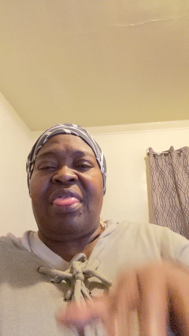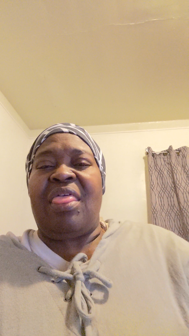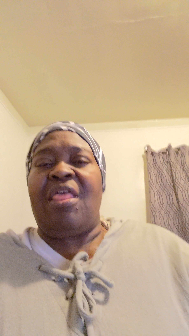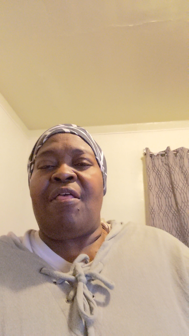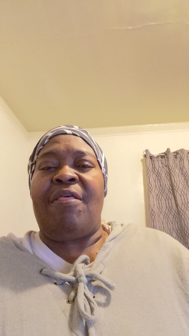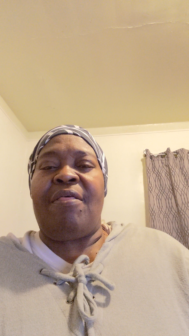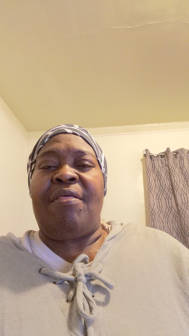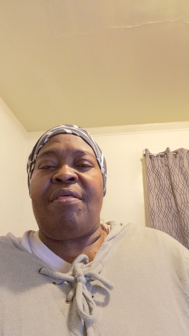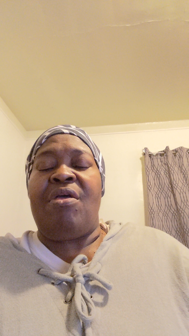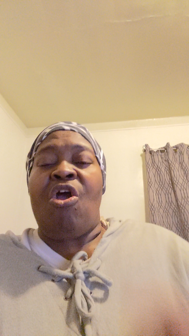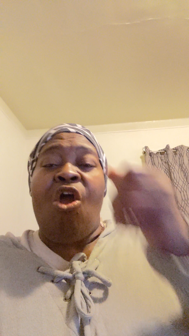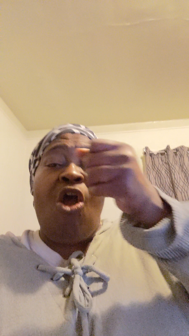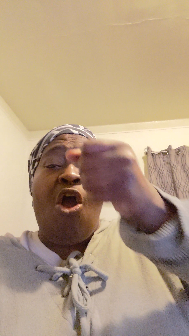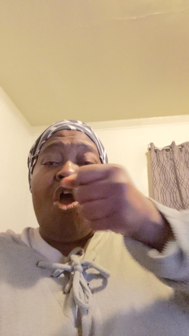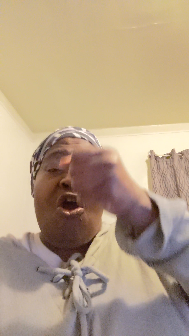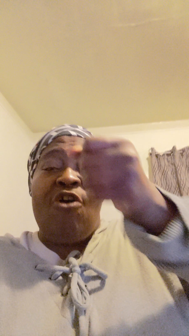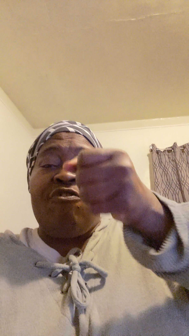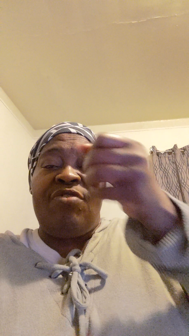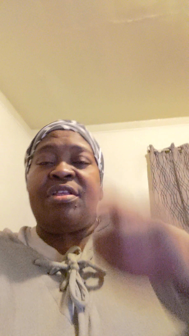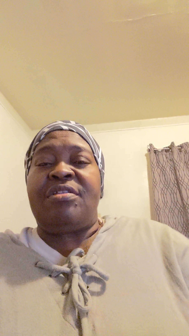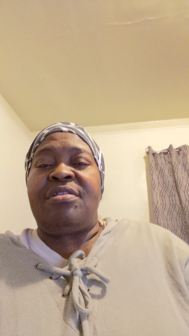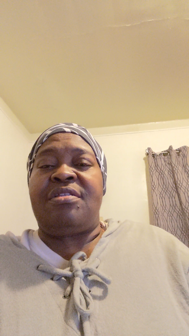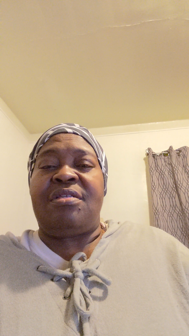coffee